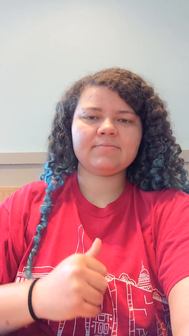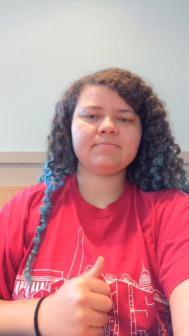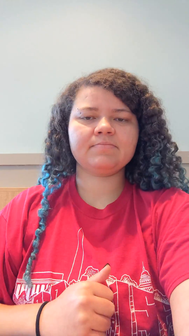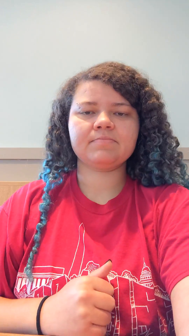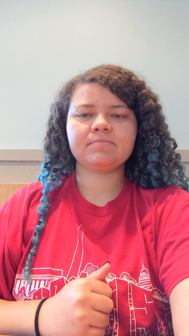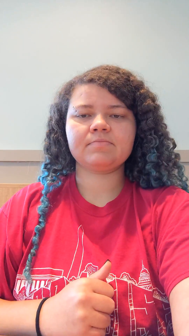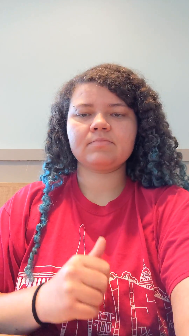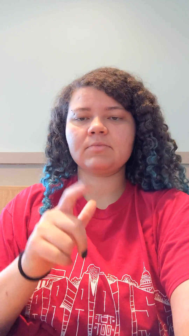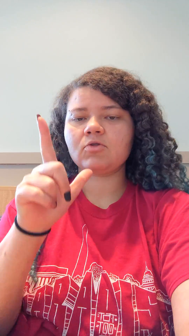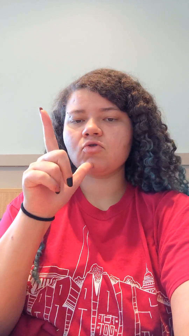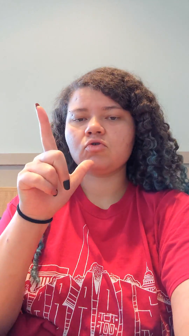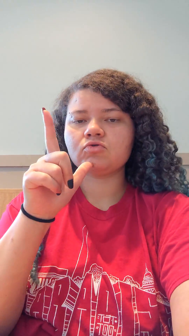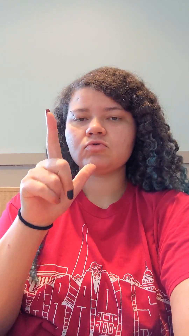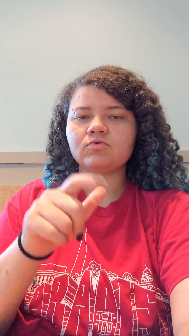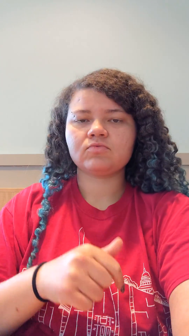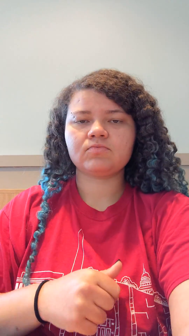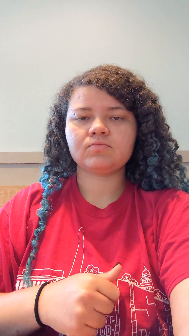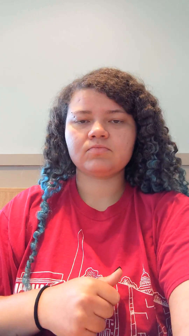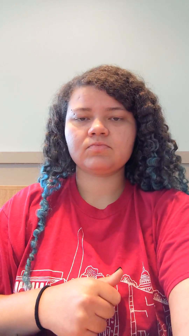lunch